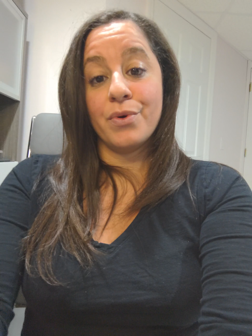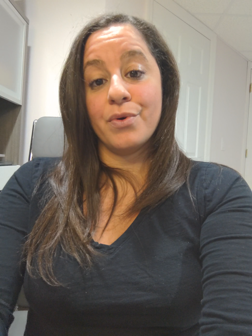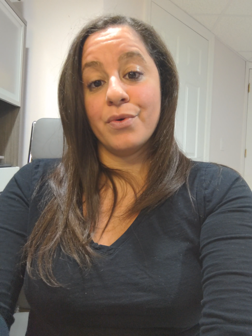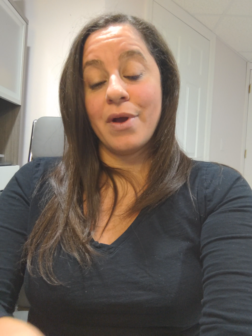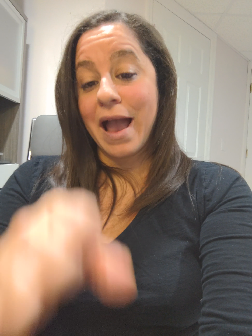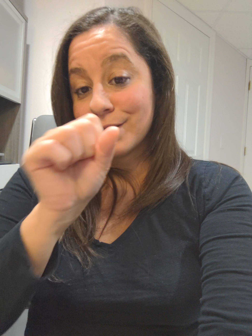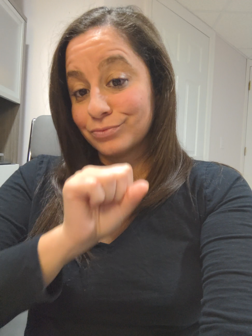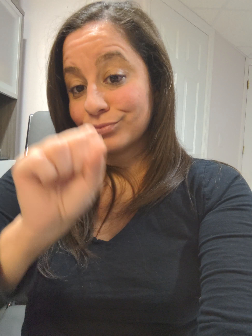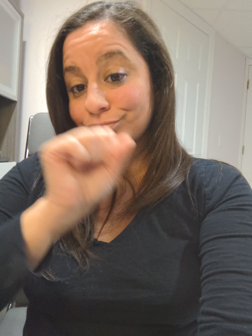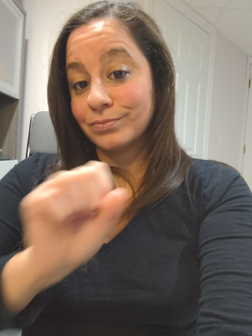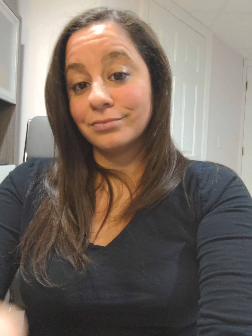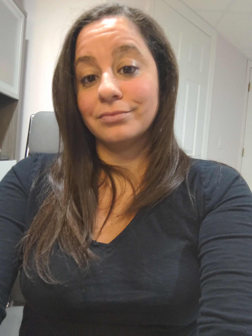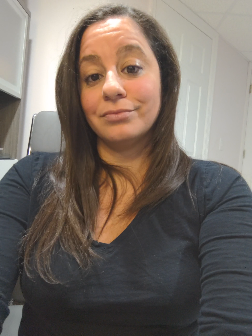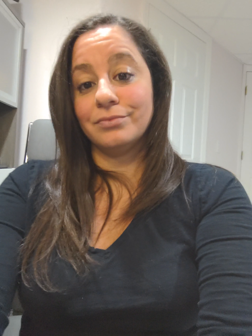ice cream